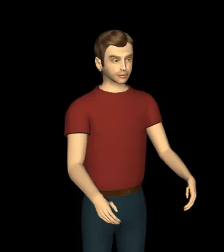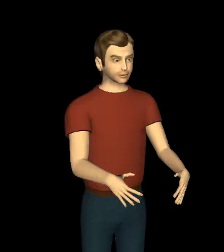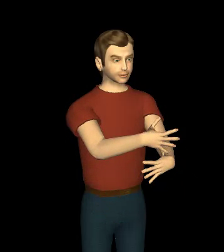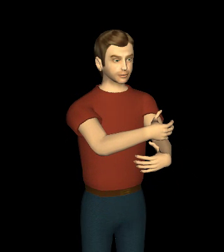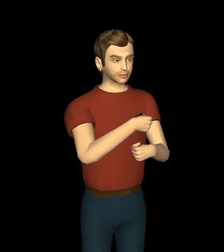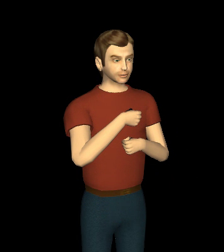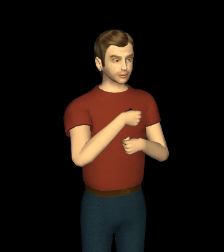يستقبل